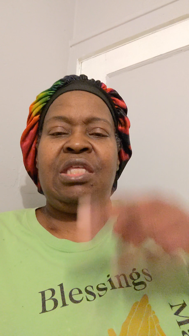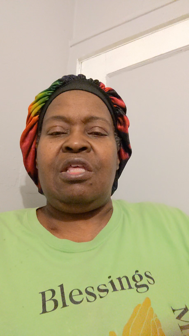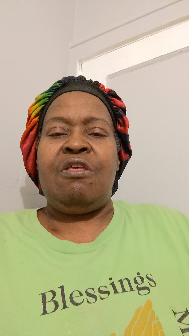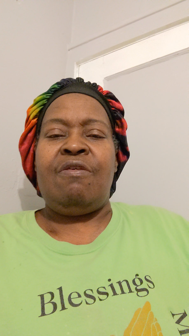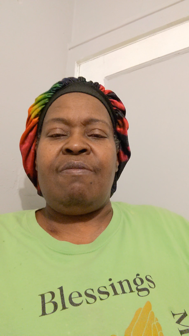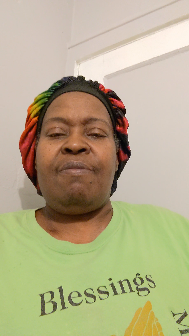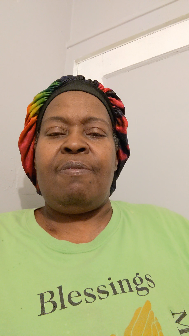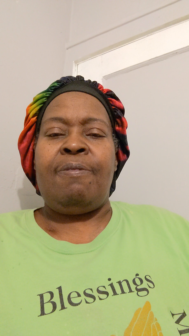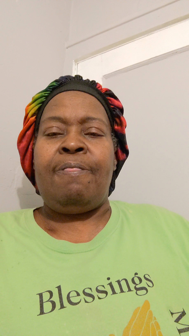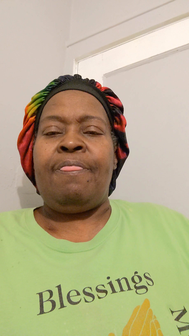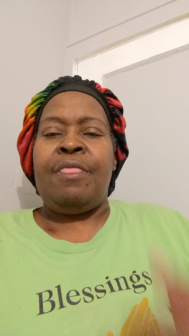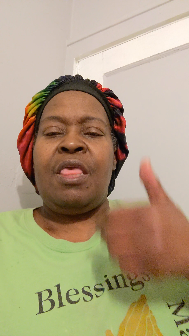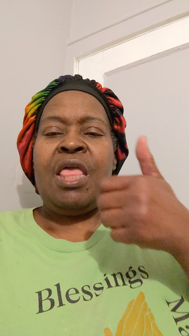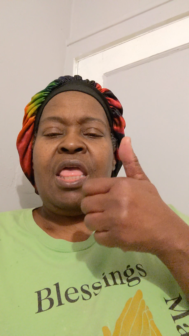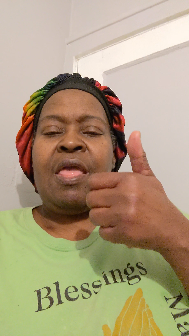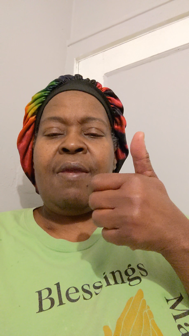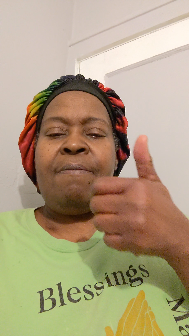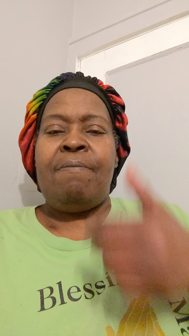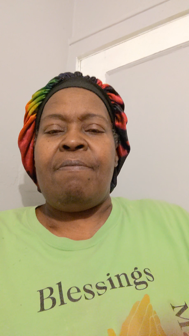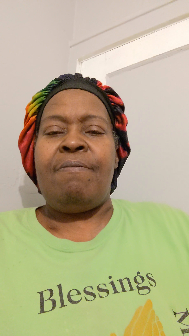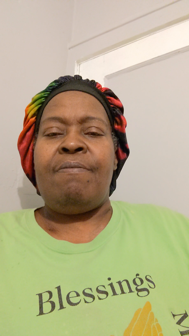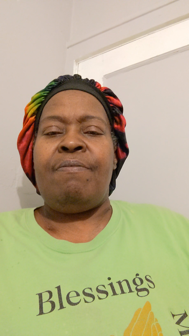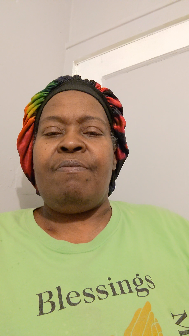game